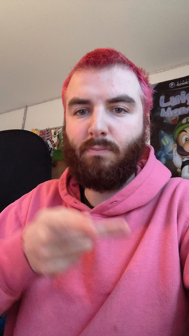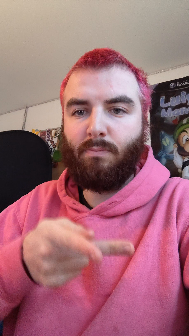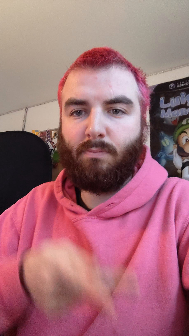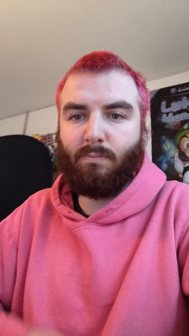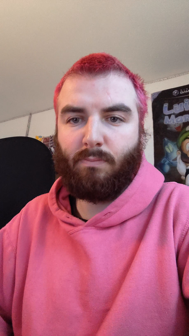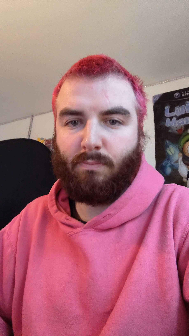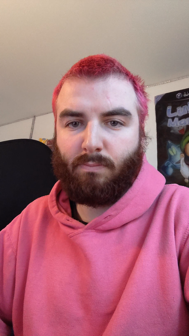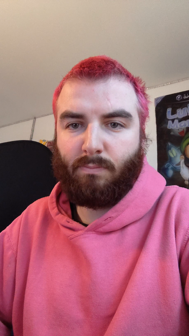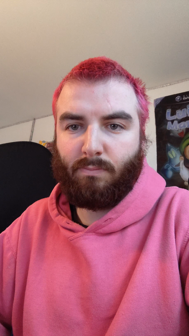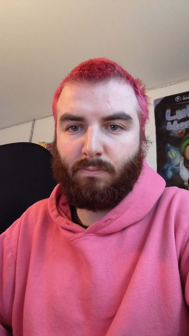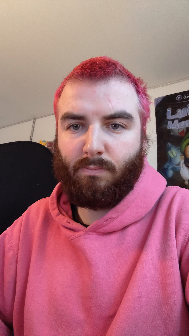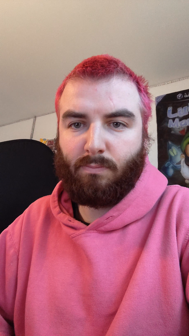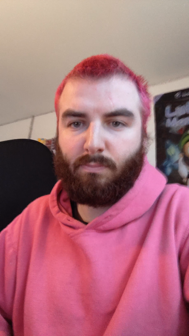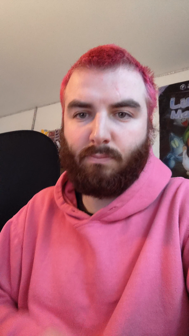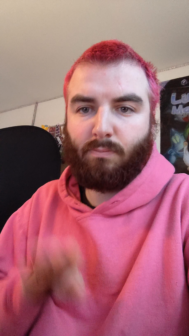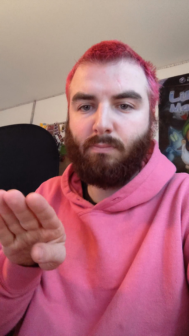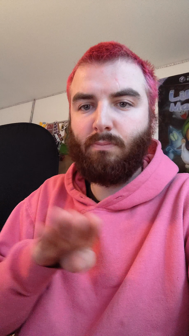boots